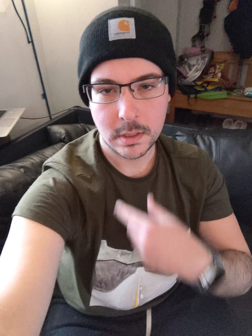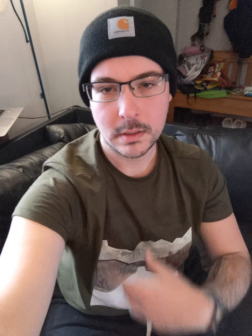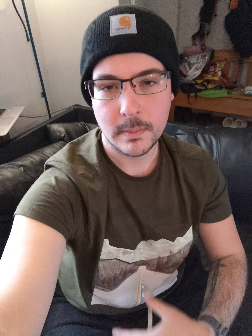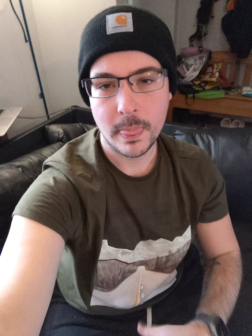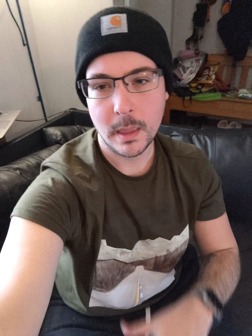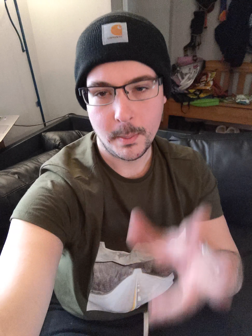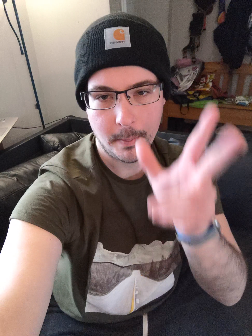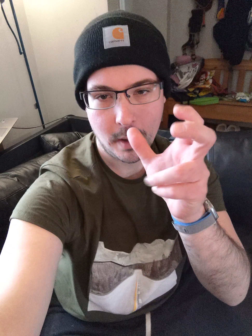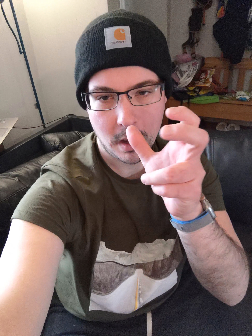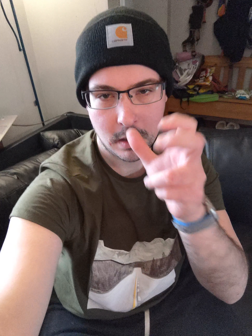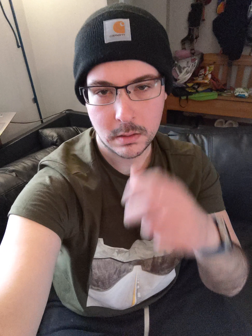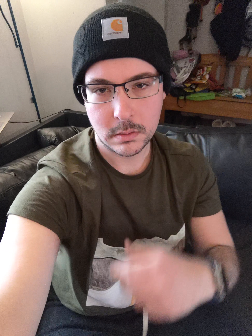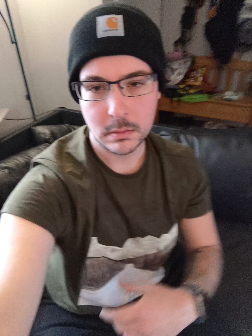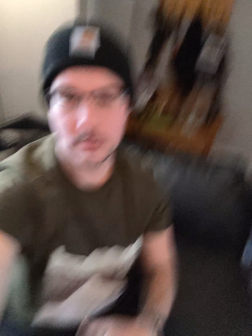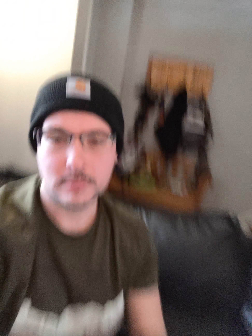bug